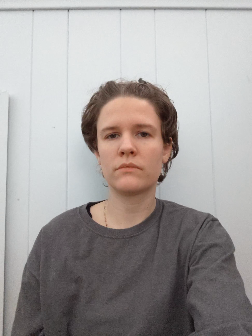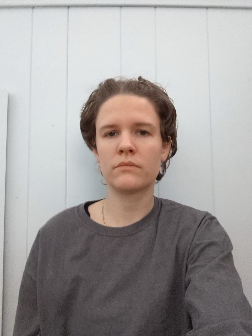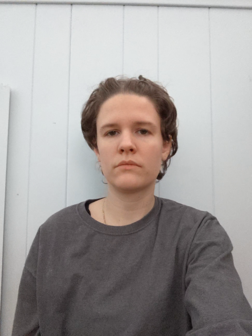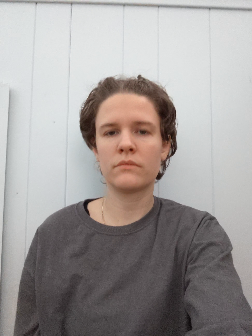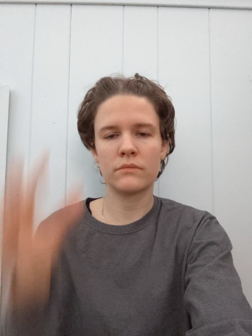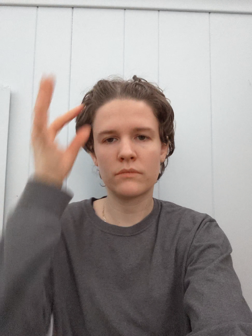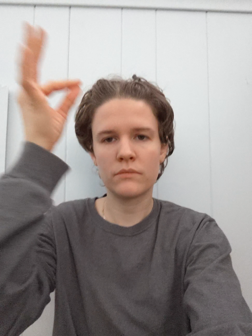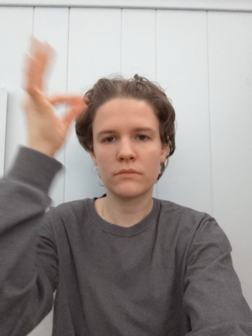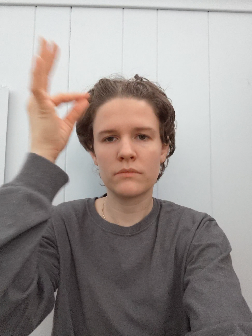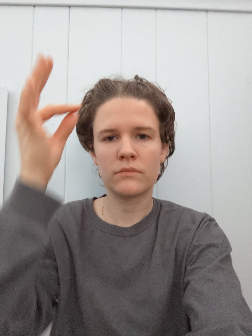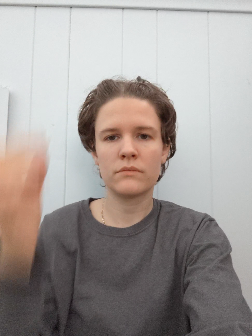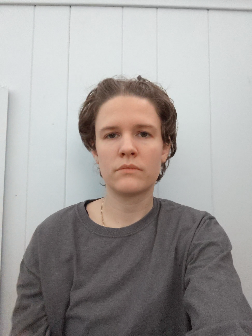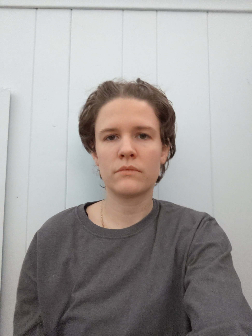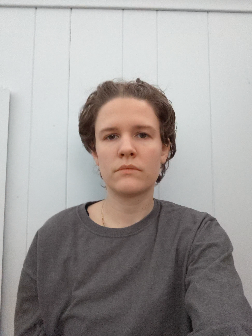hair